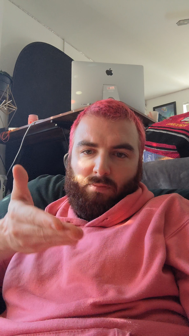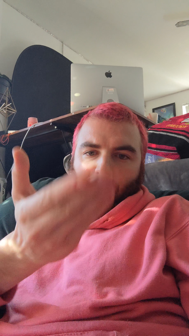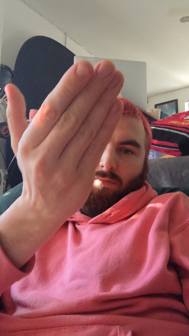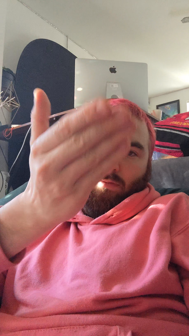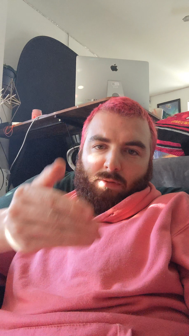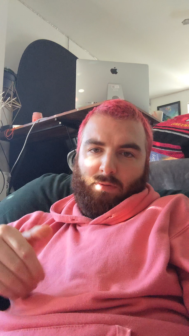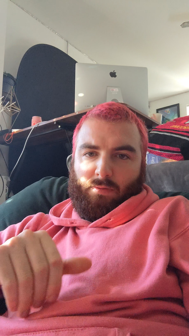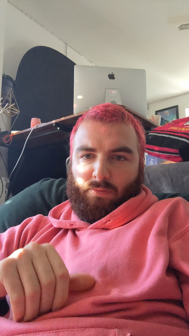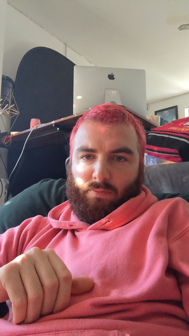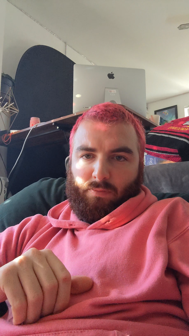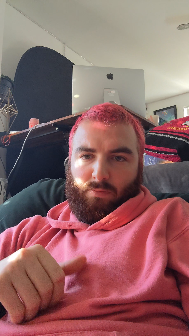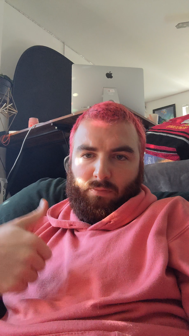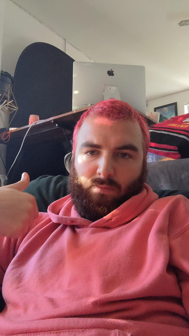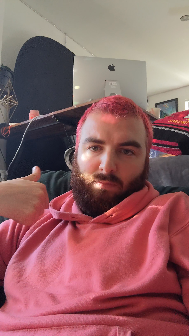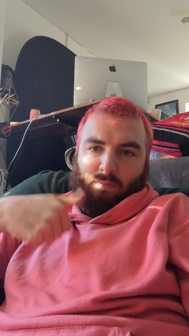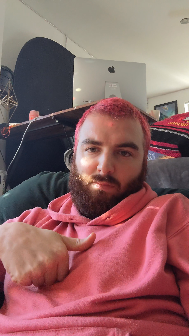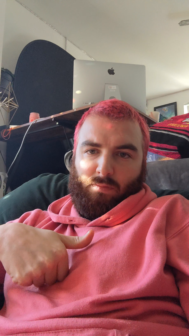coats